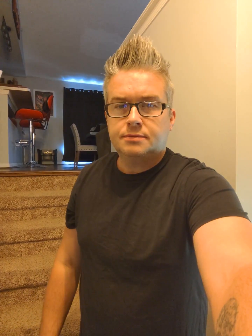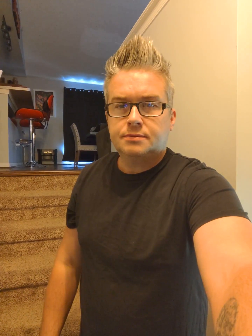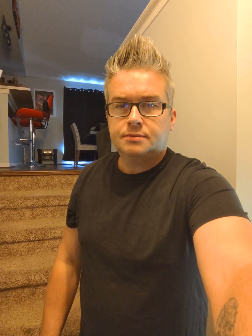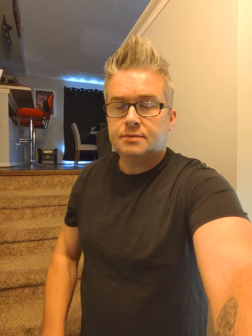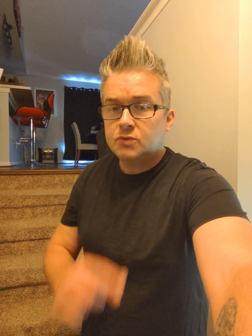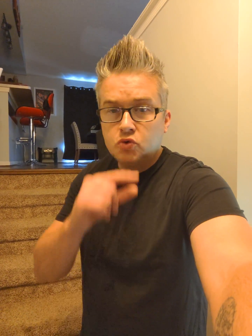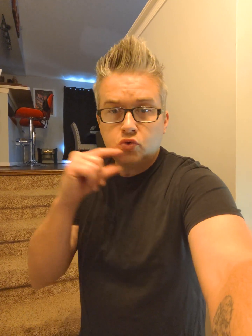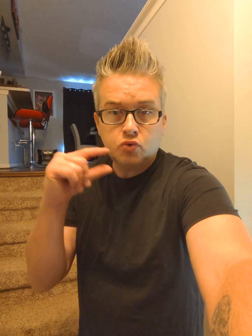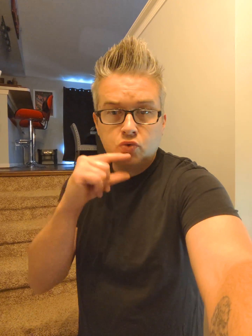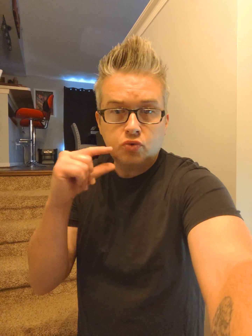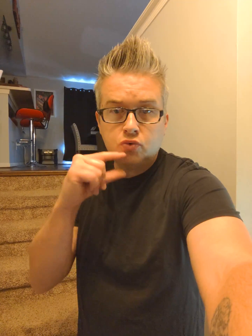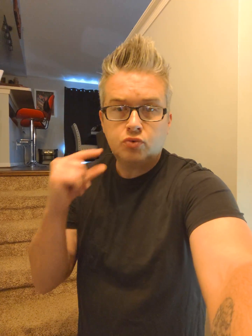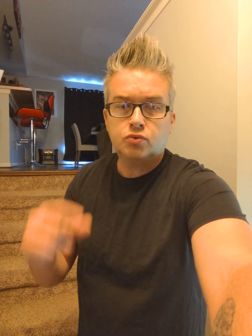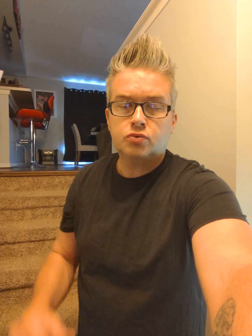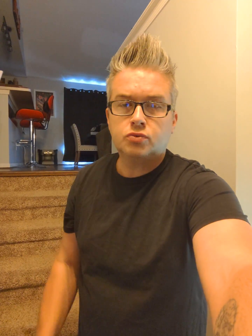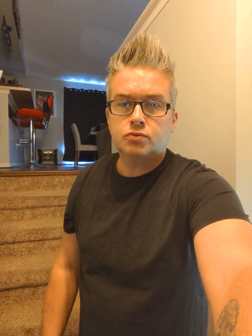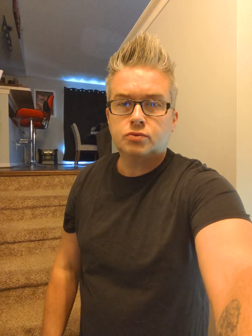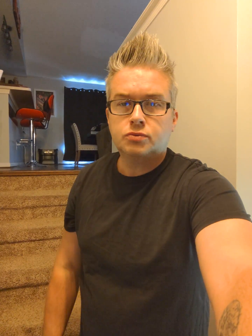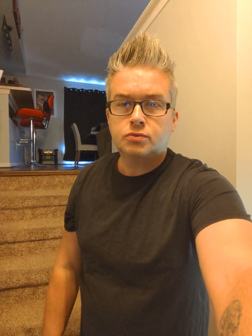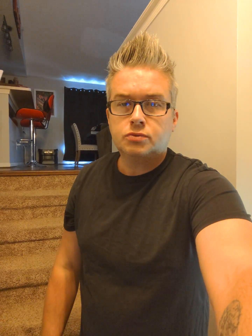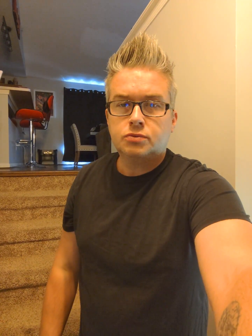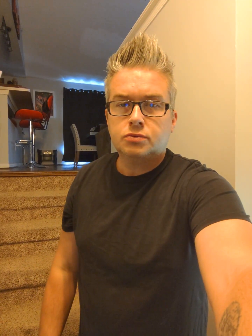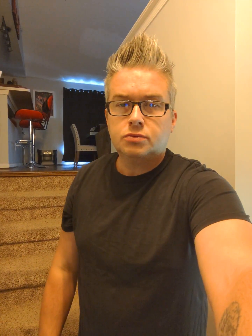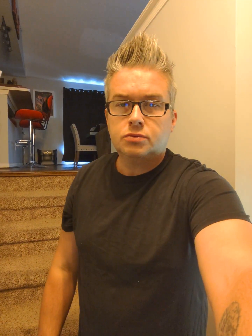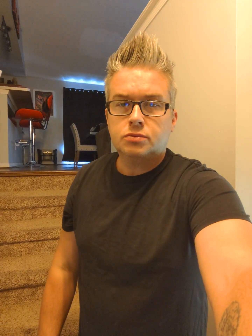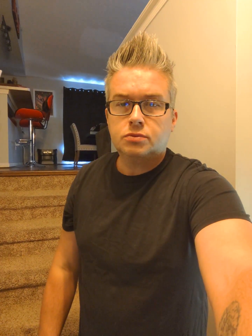glue